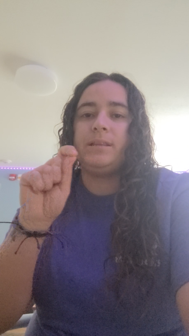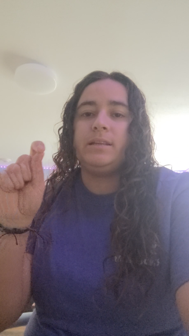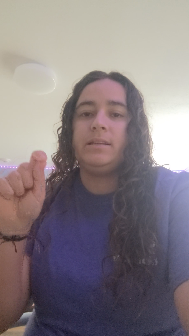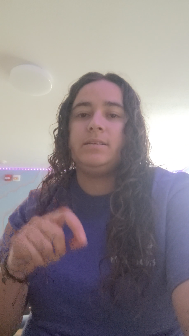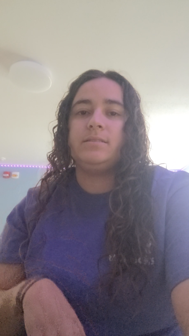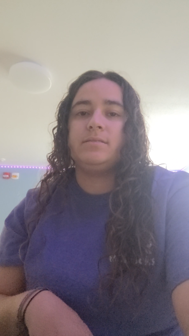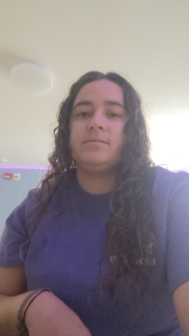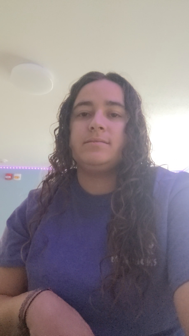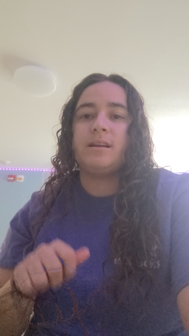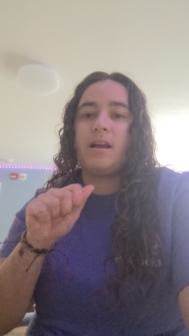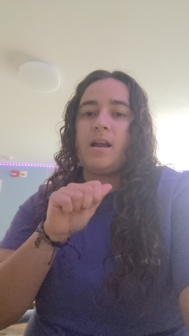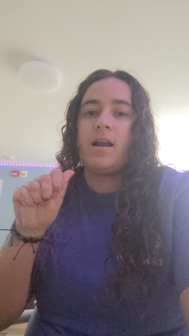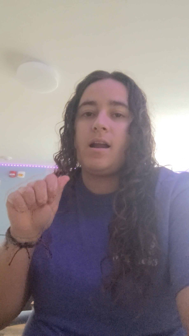a